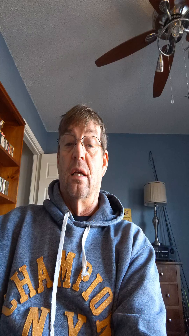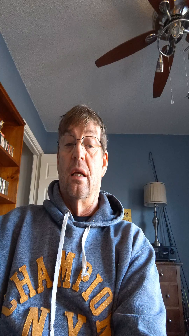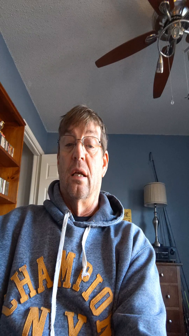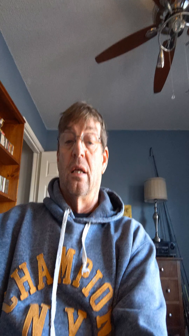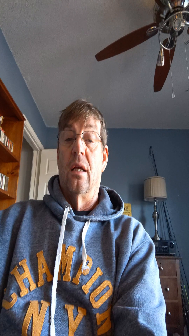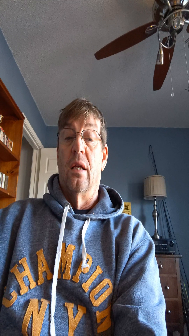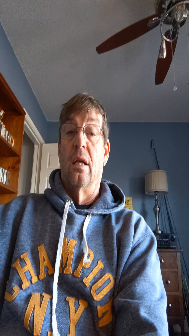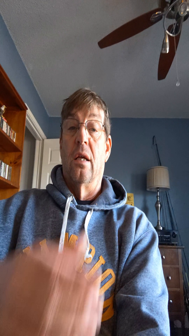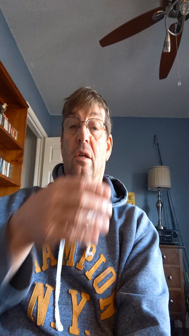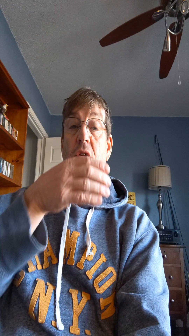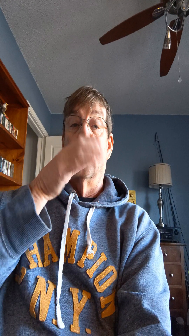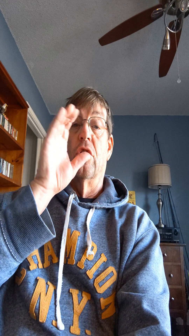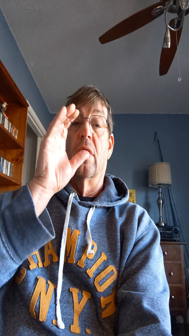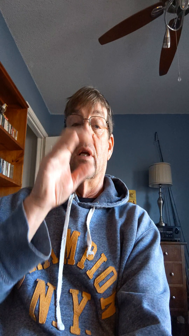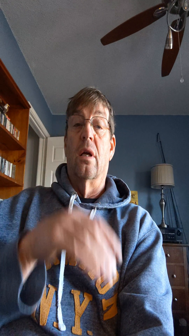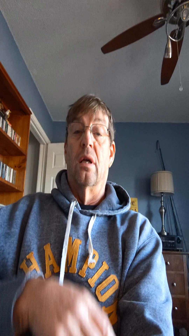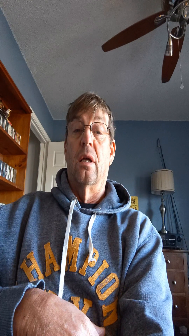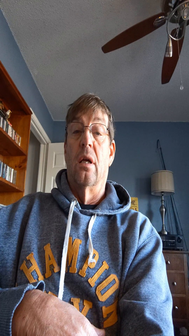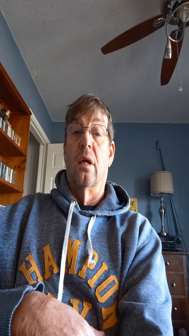drink